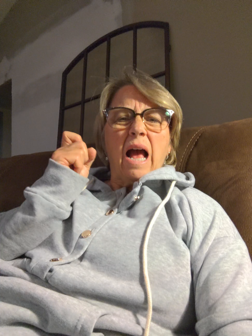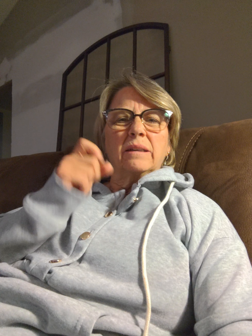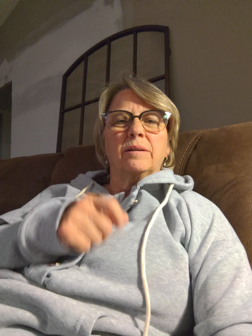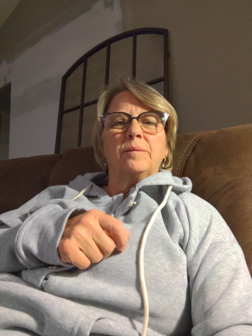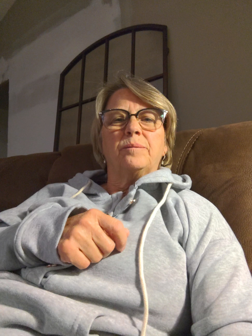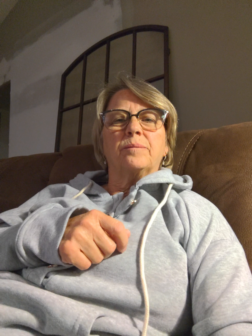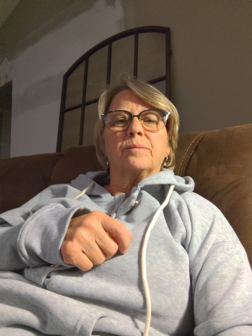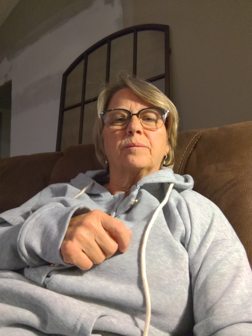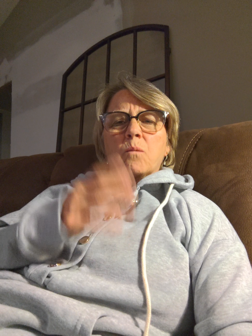fast